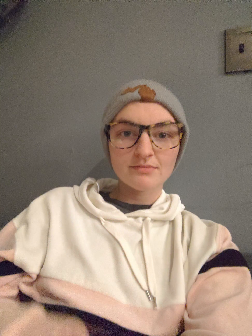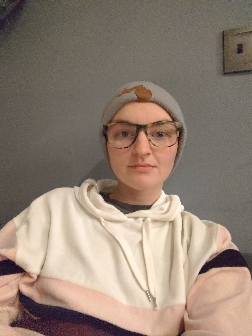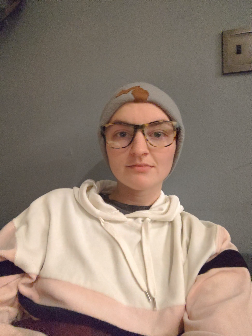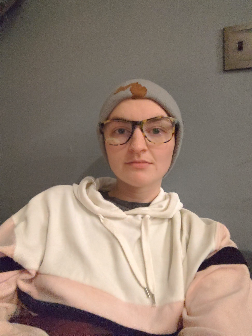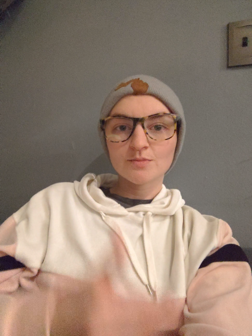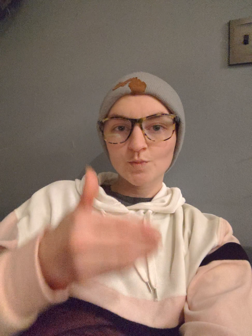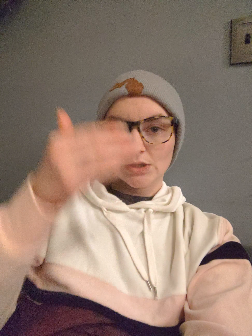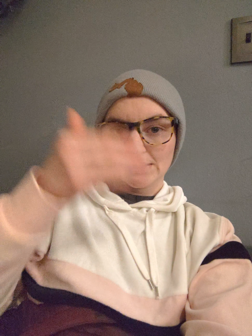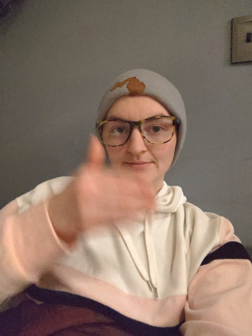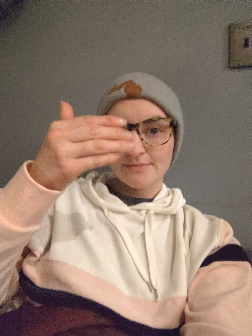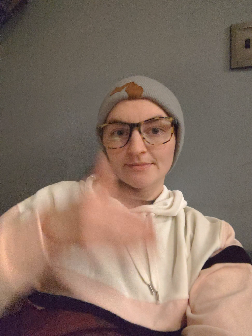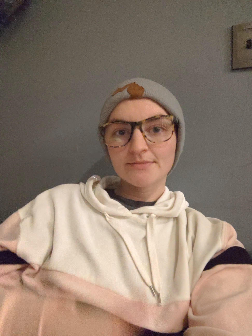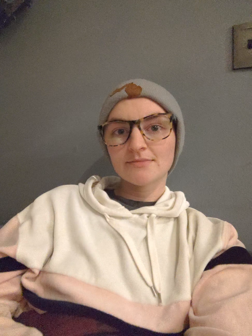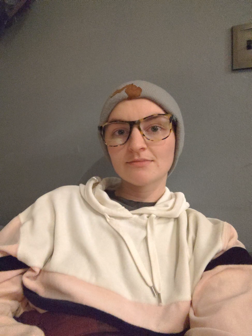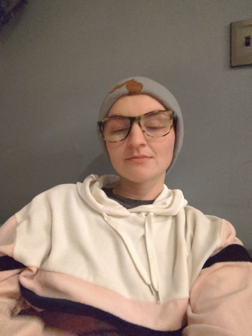window